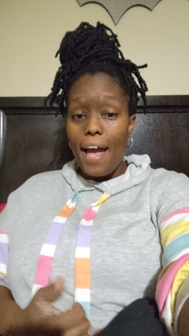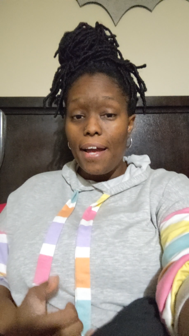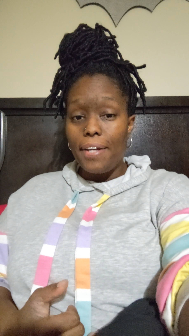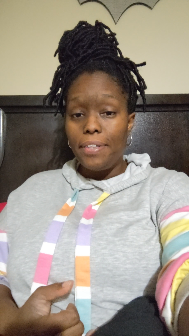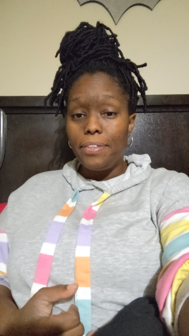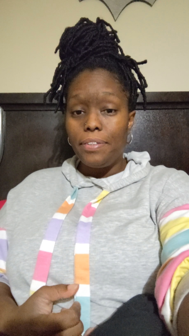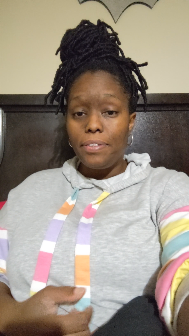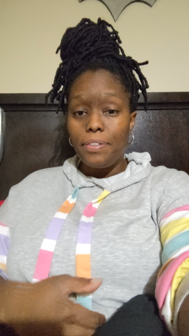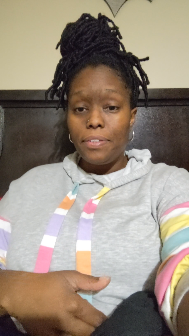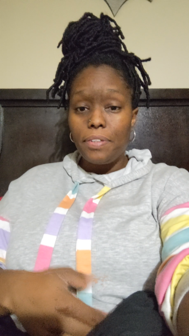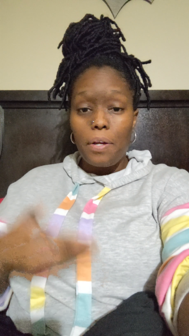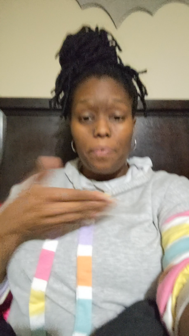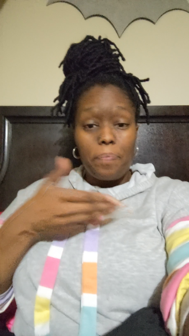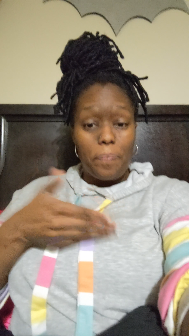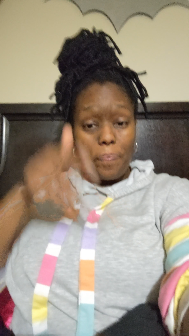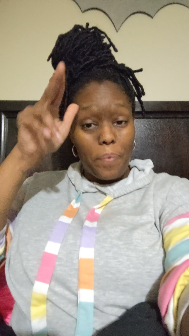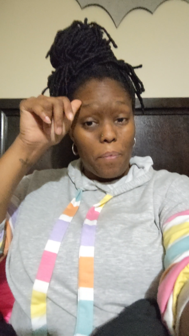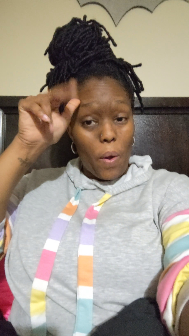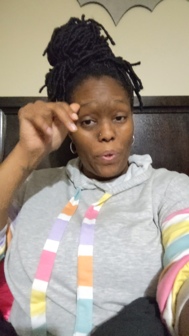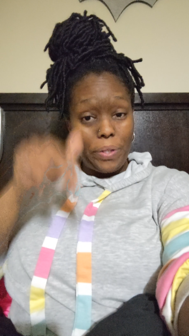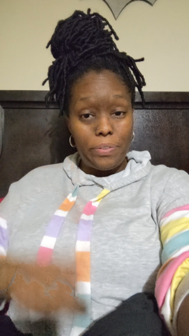pony